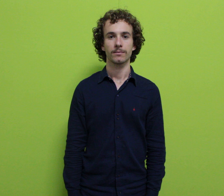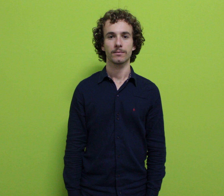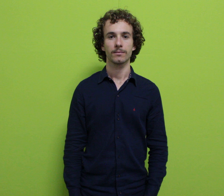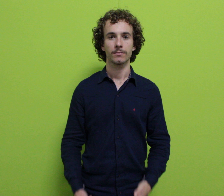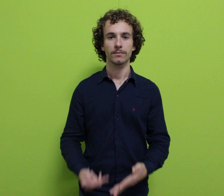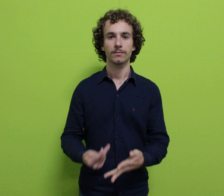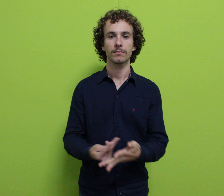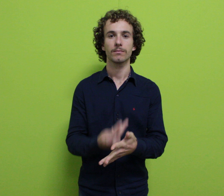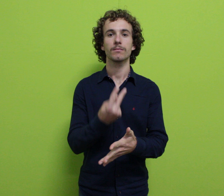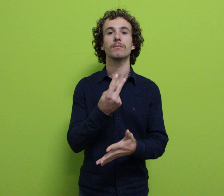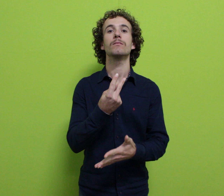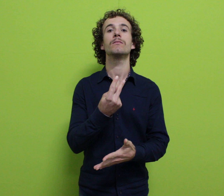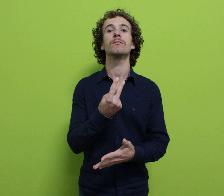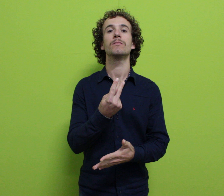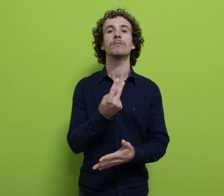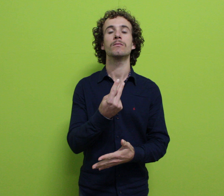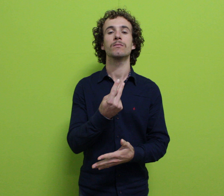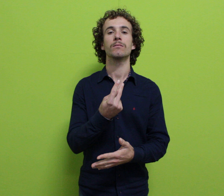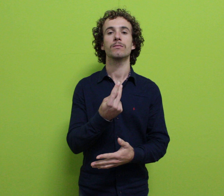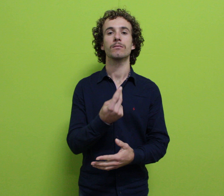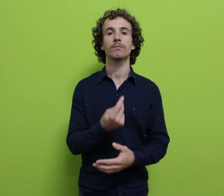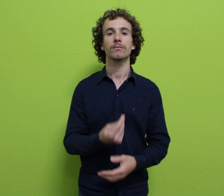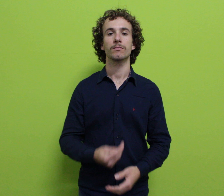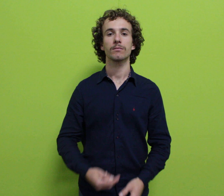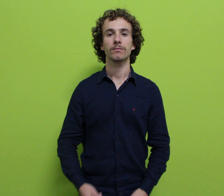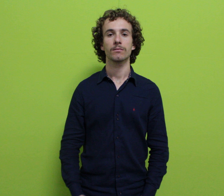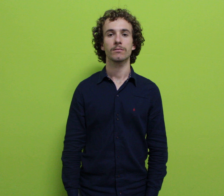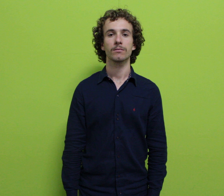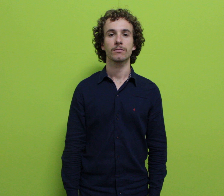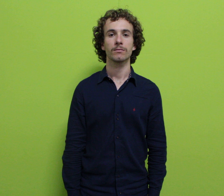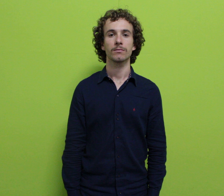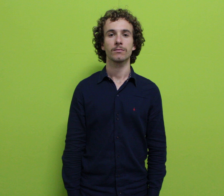acontecer